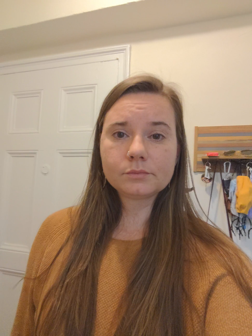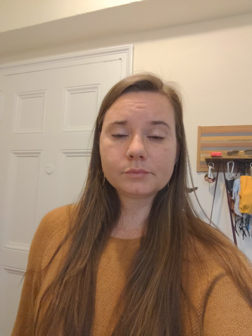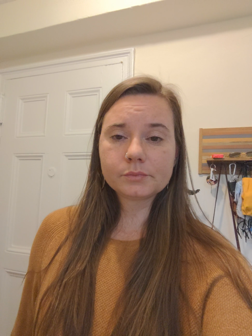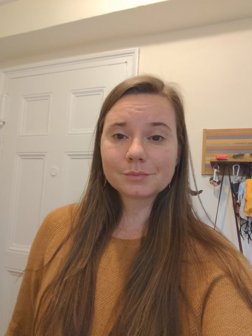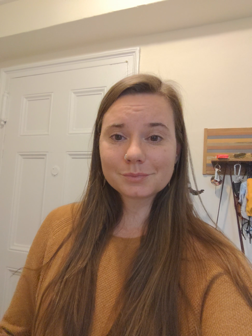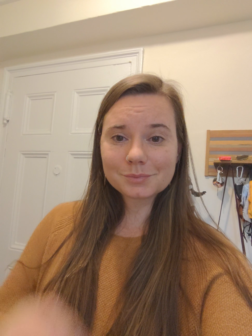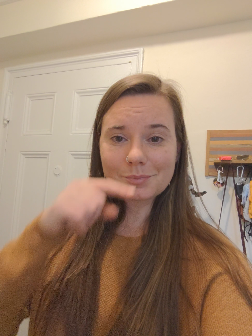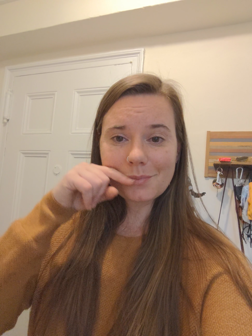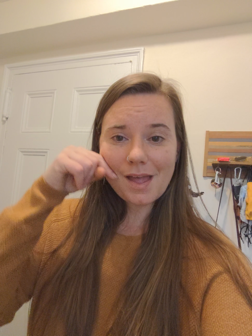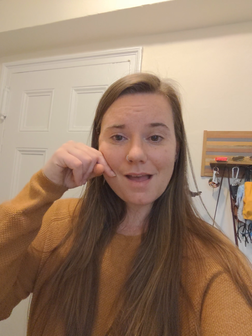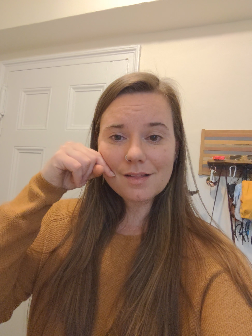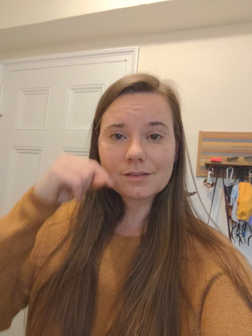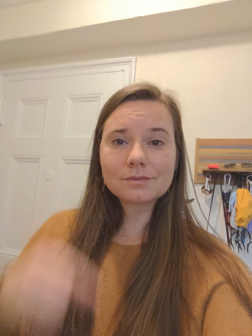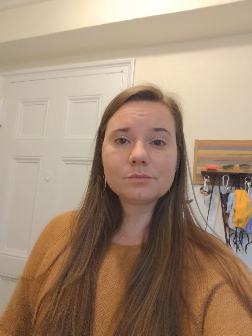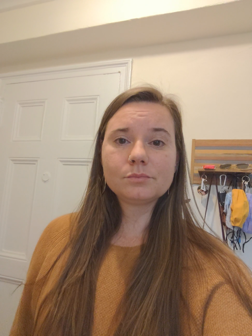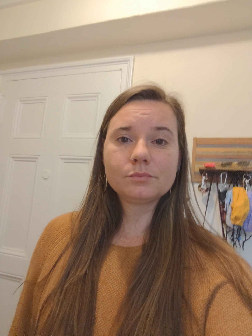smile